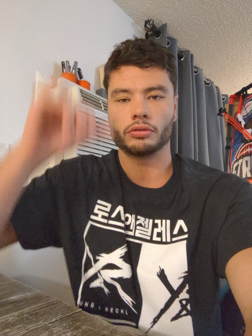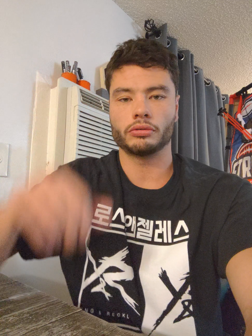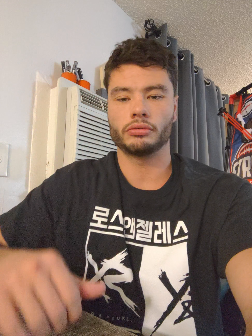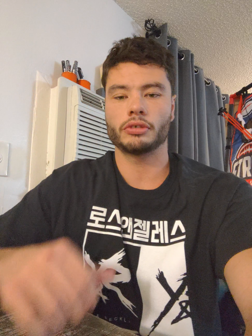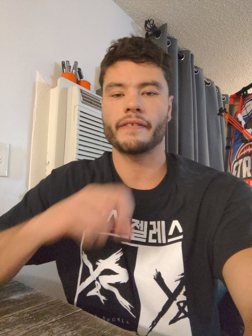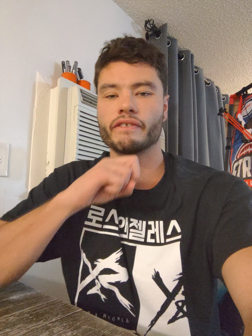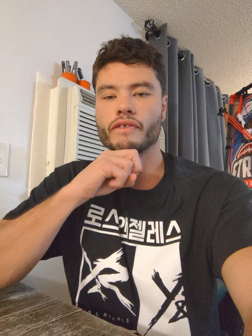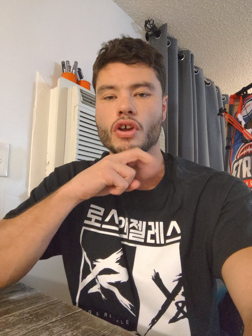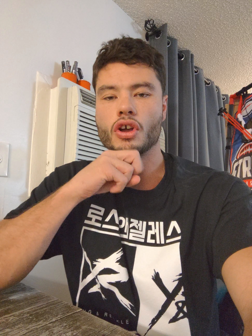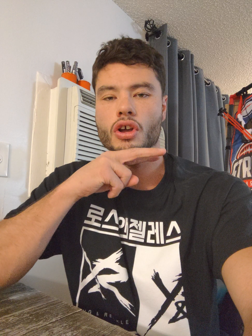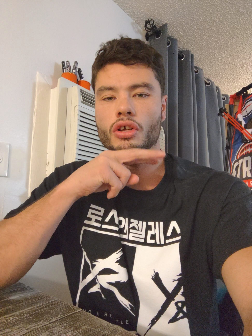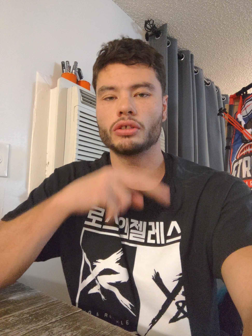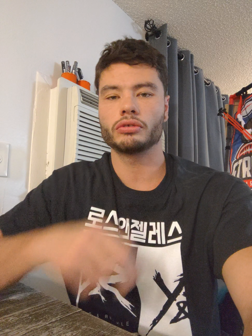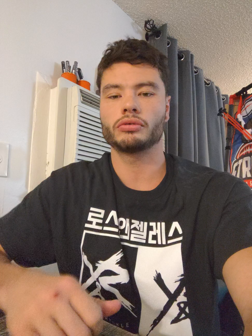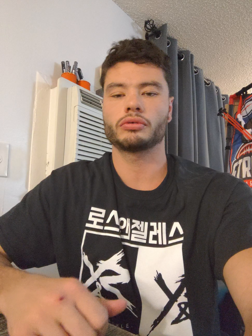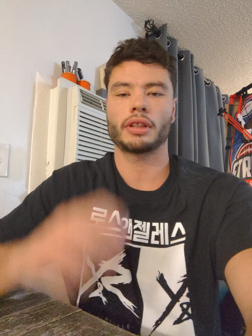frog